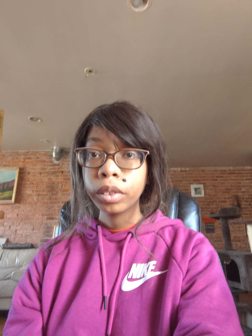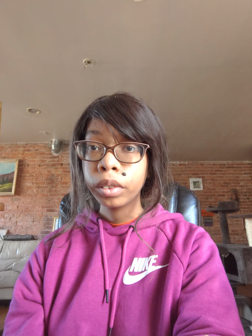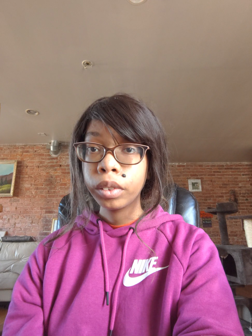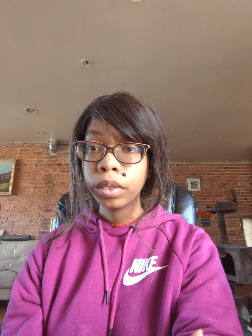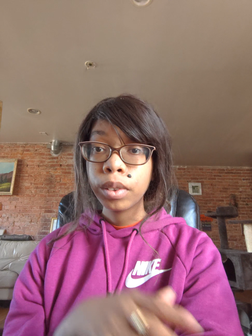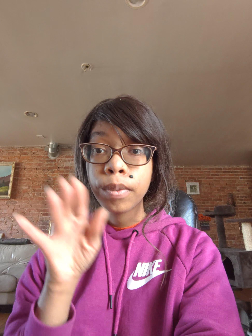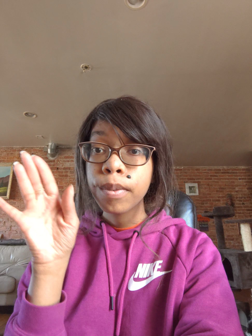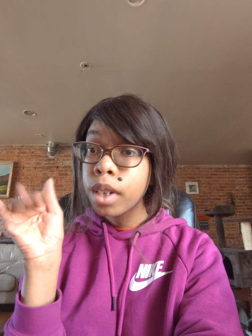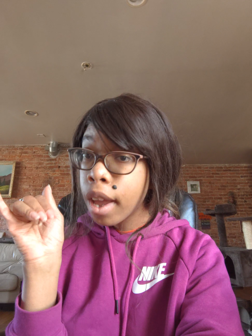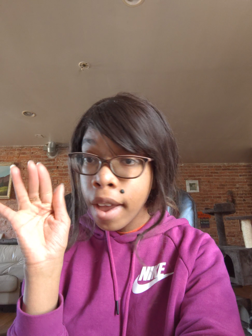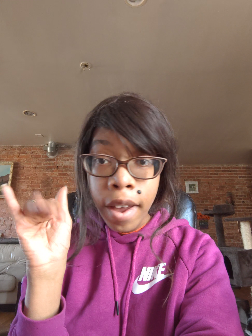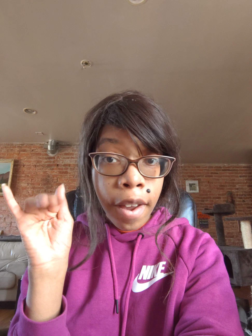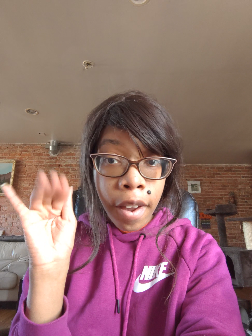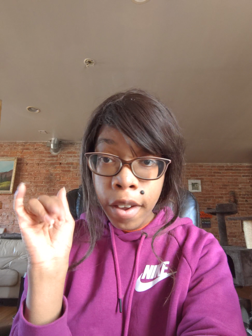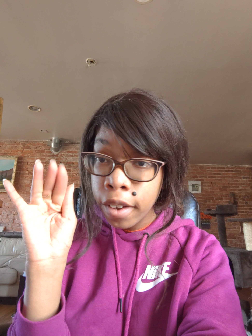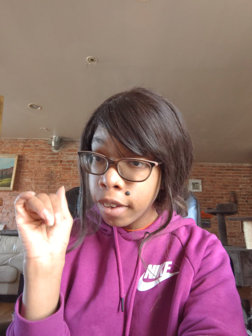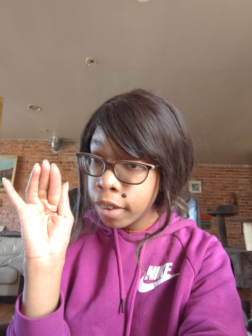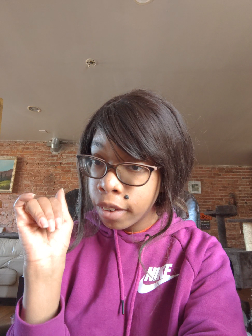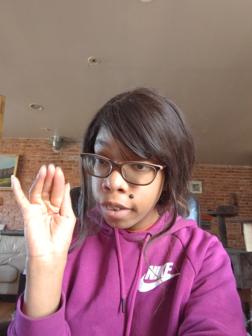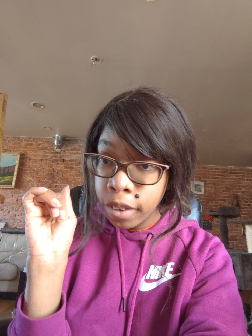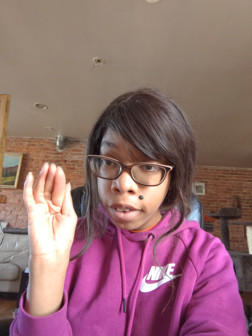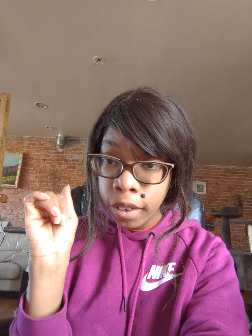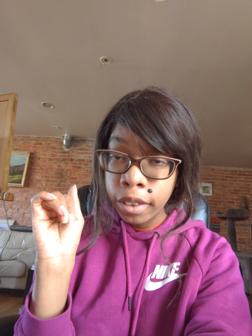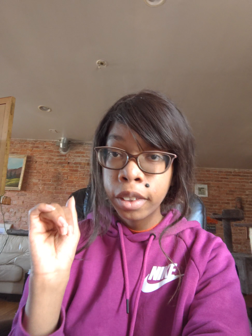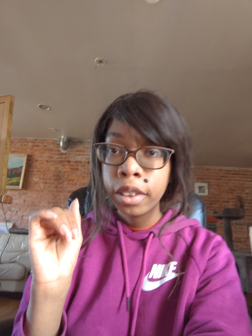bye